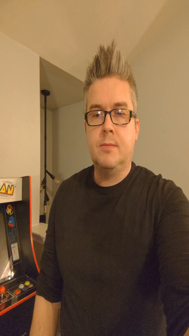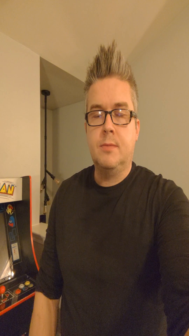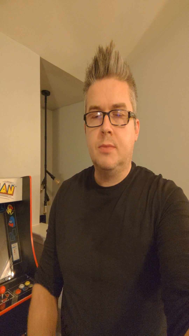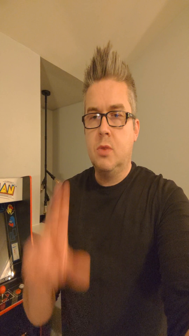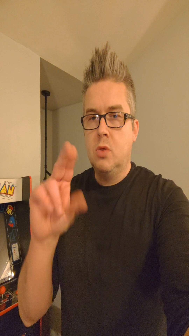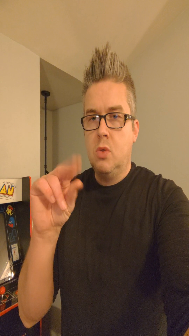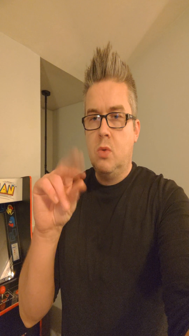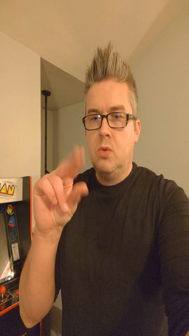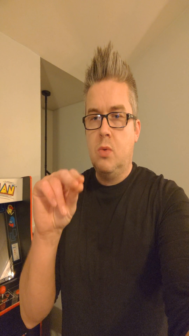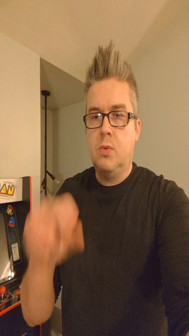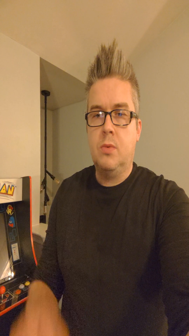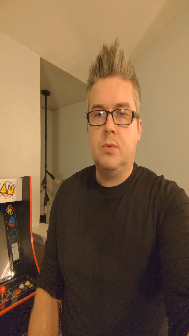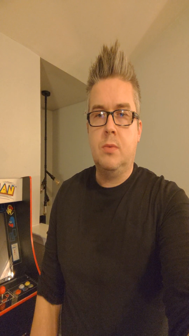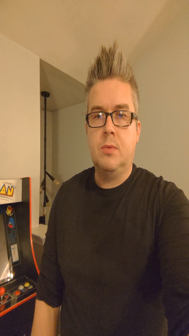no